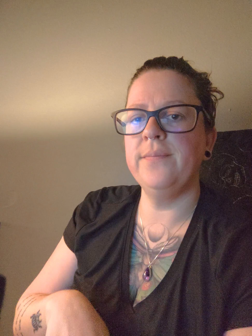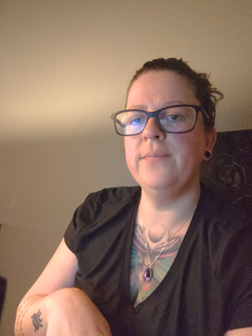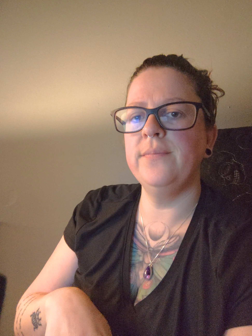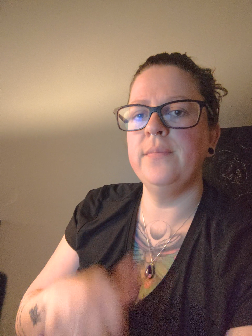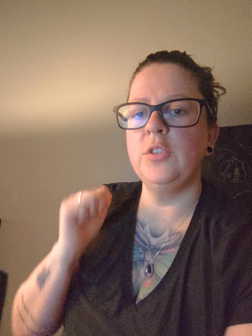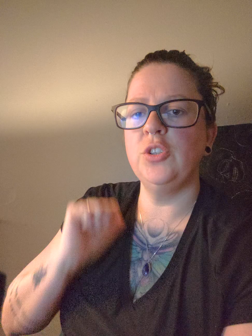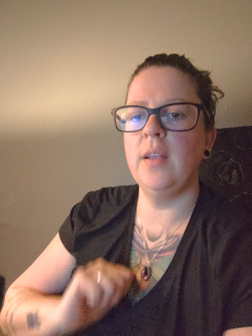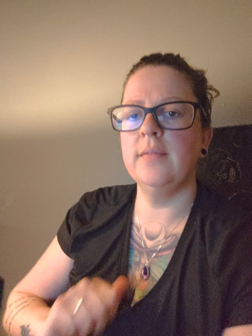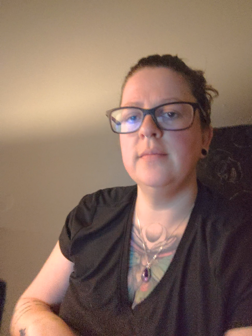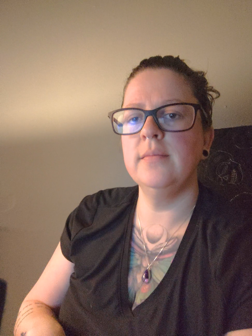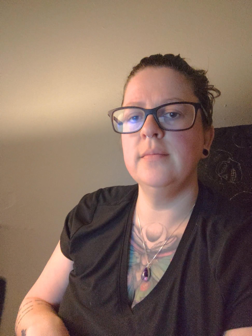jacket